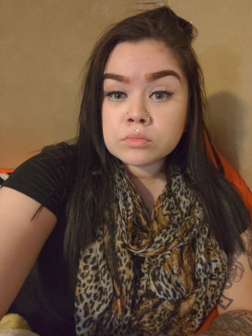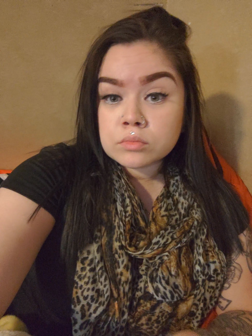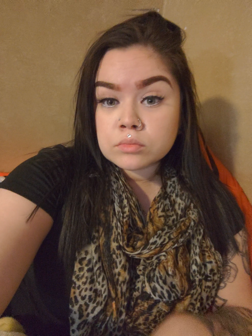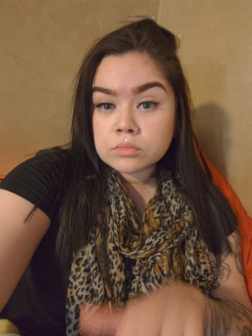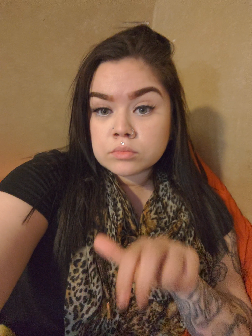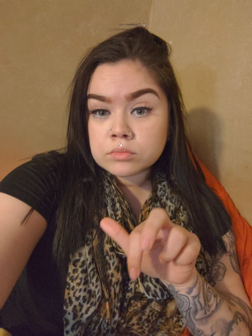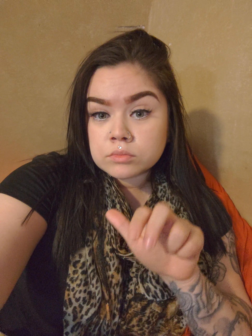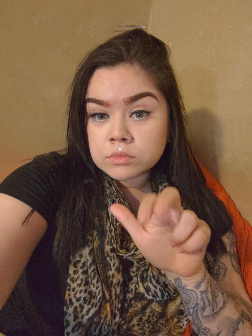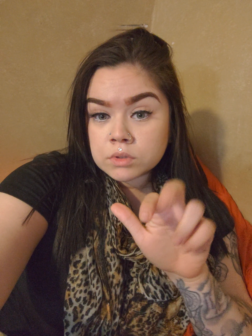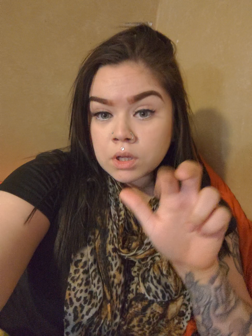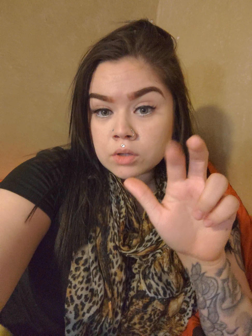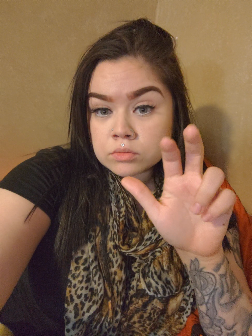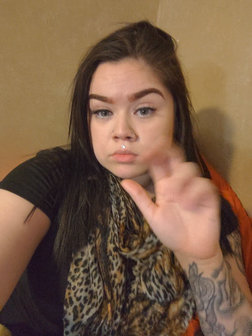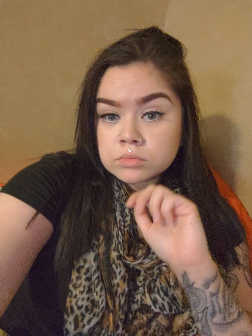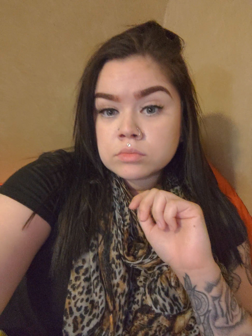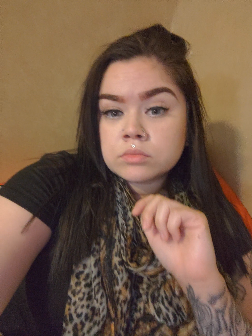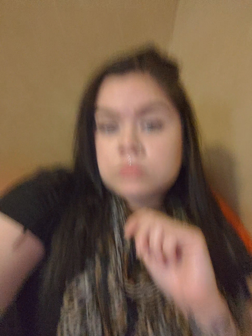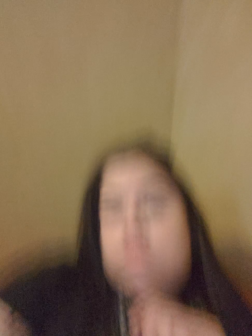stairs